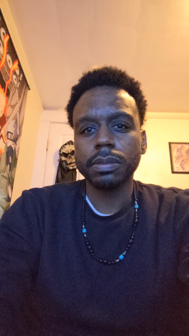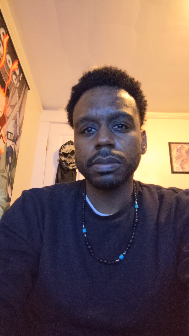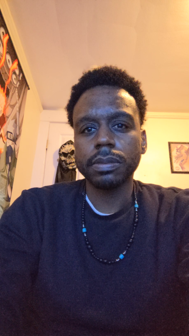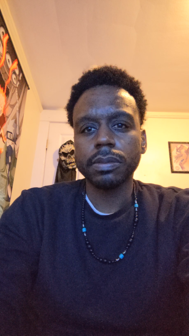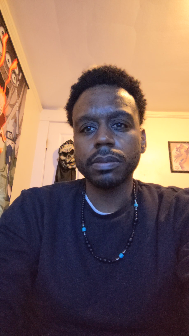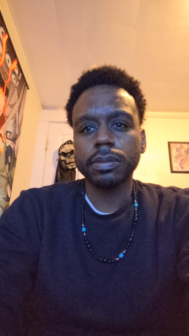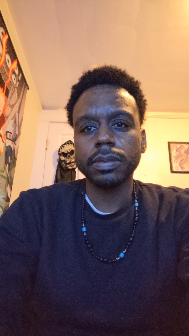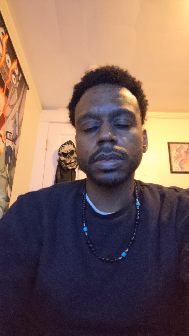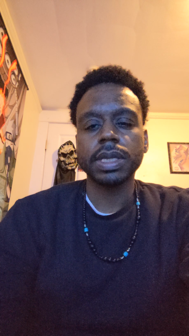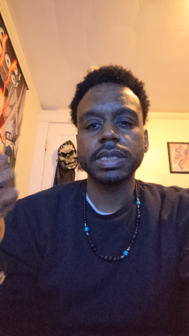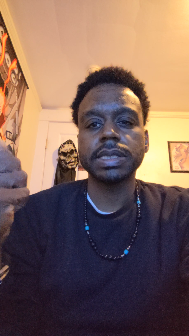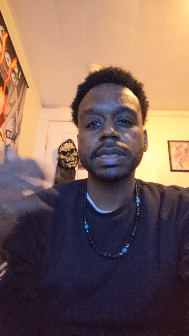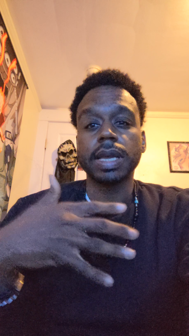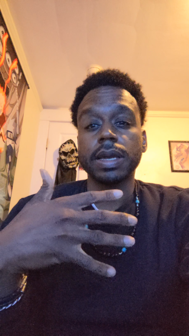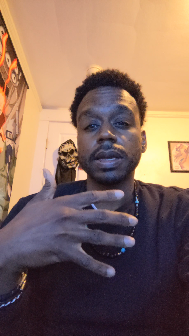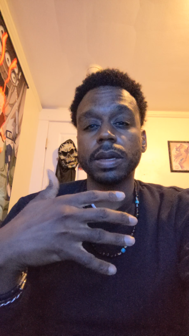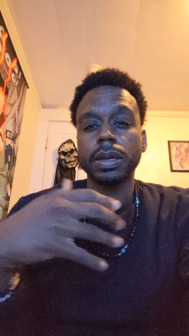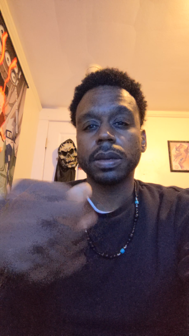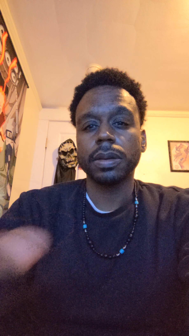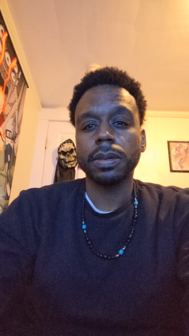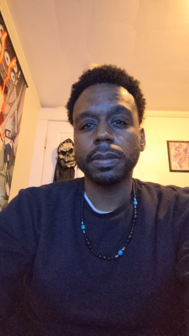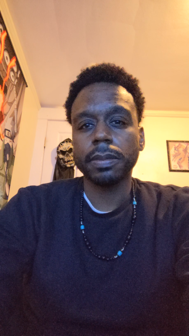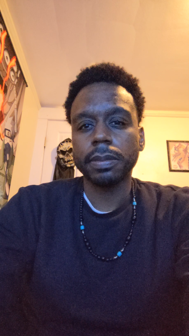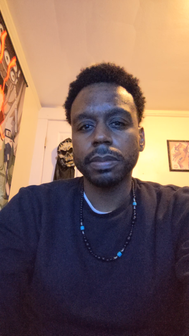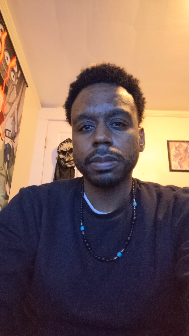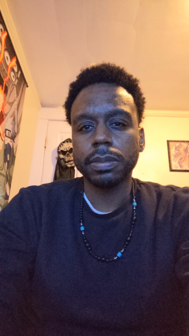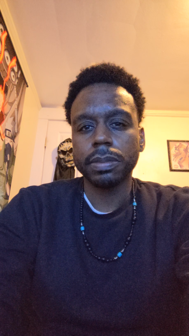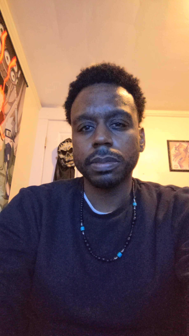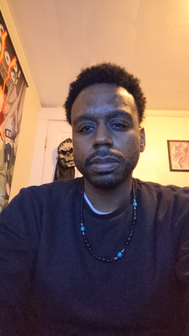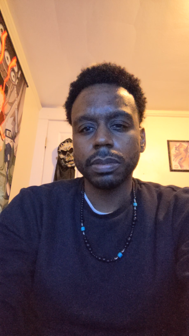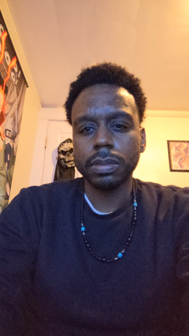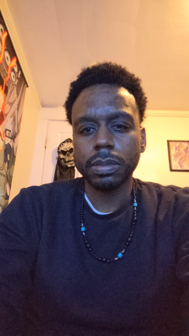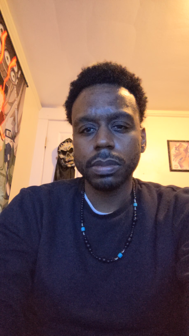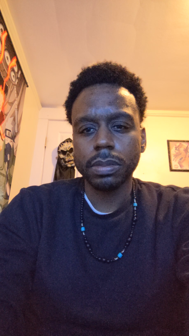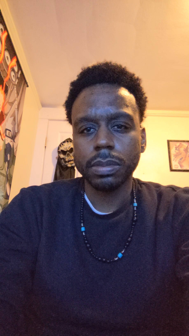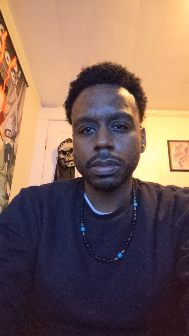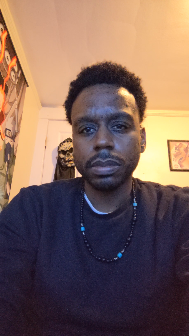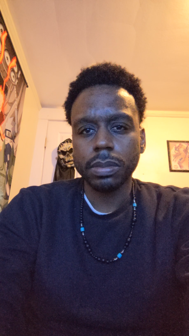scared